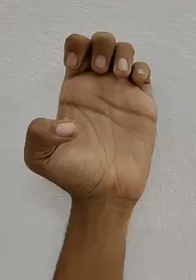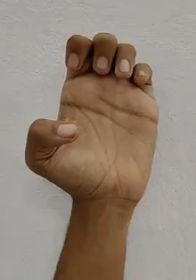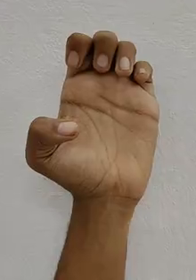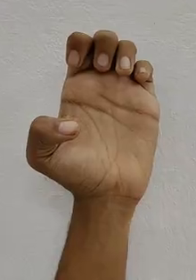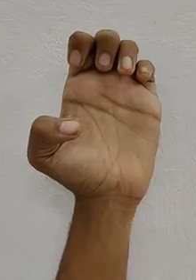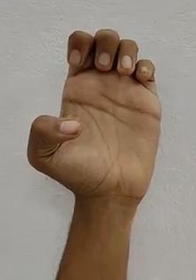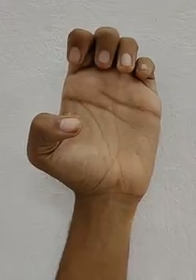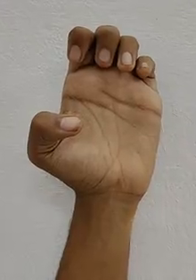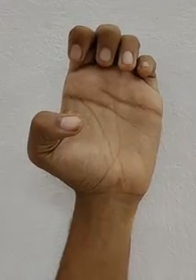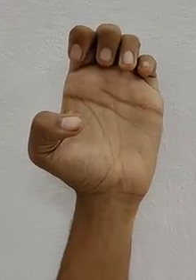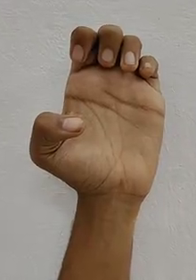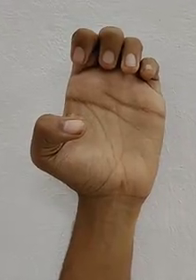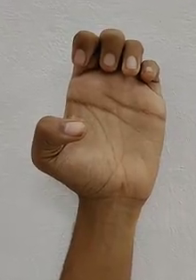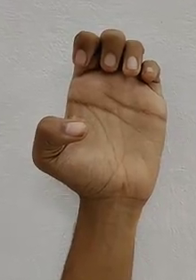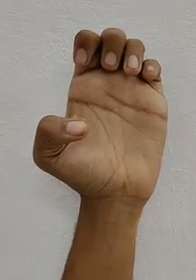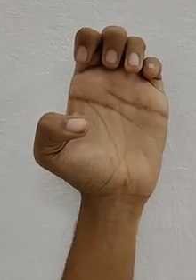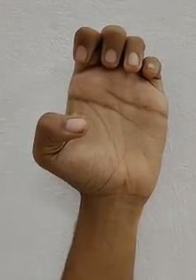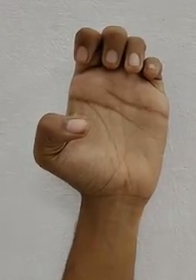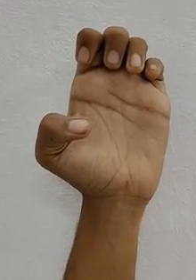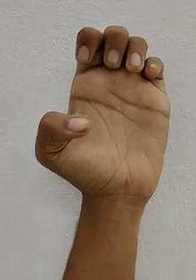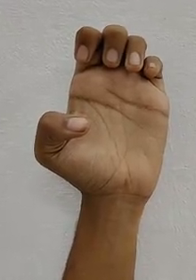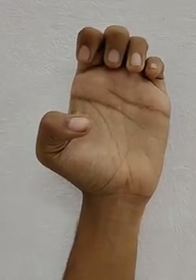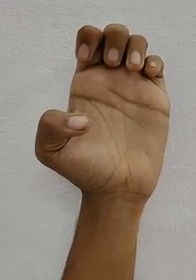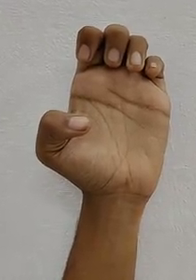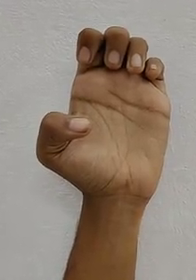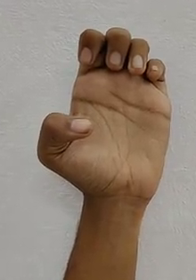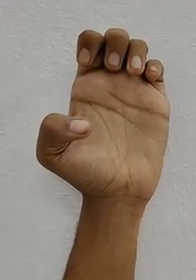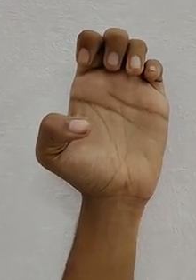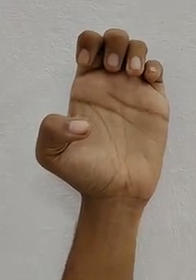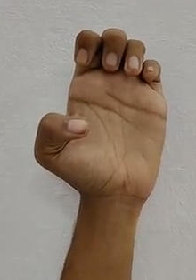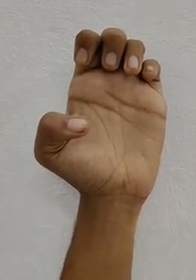ഇ